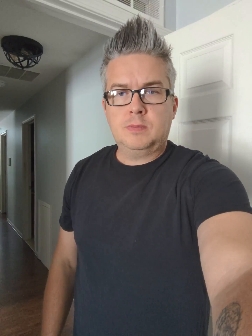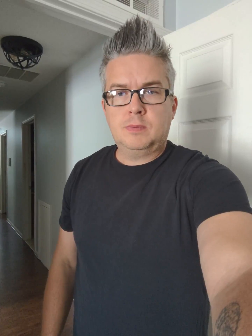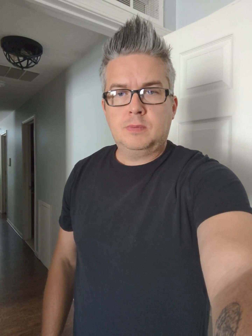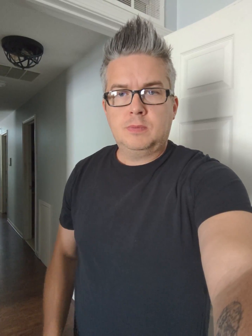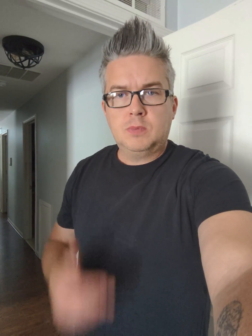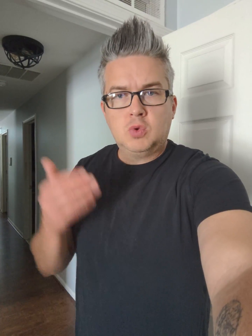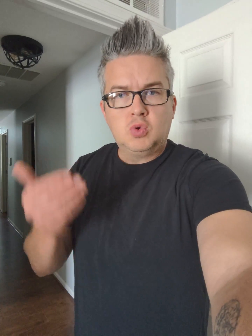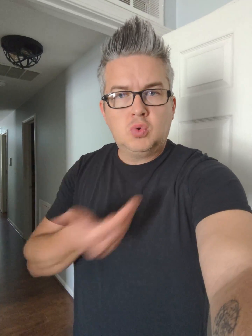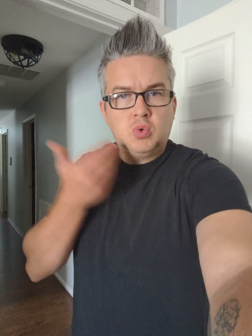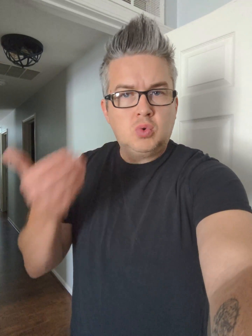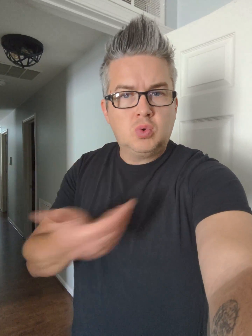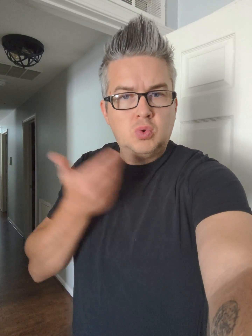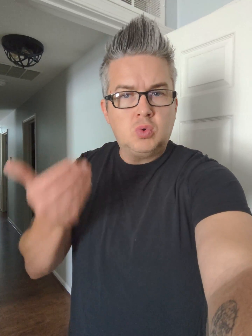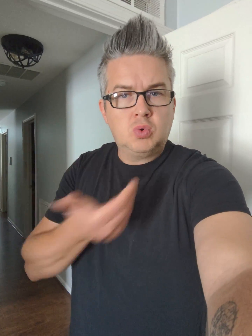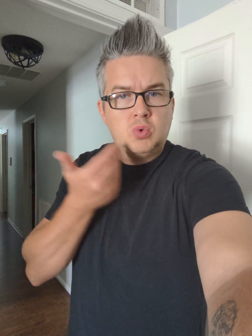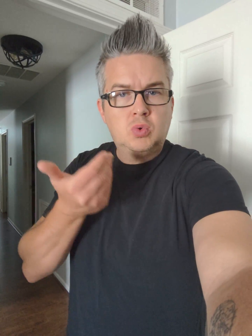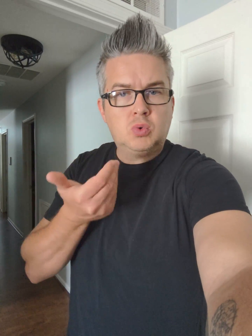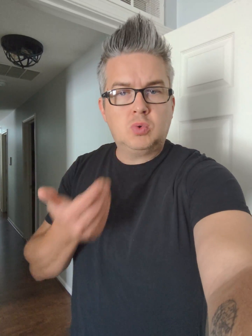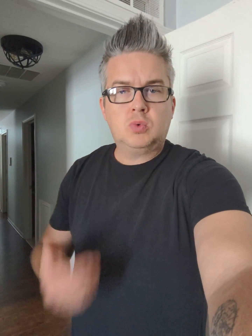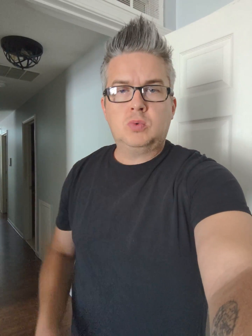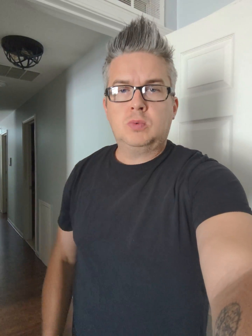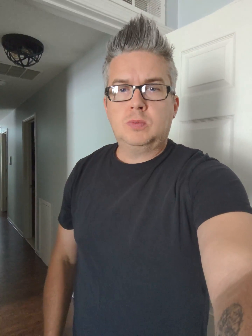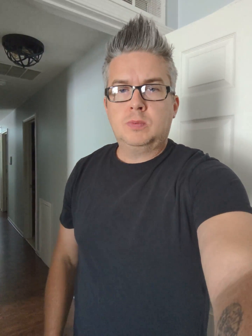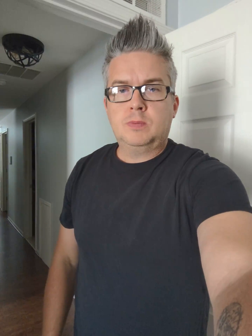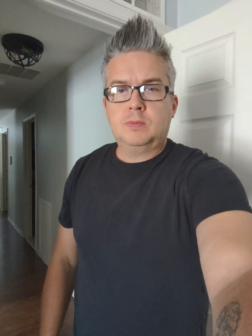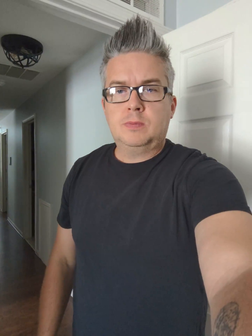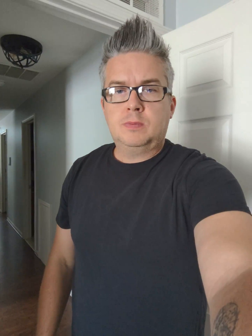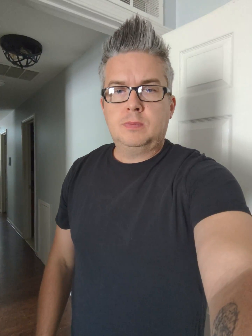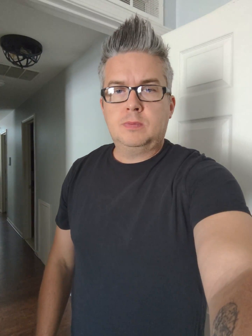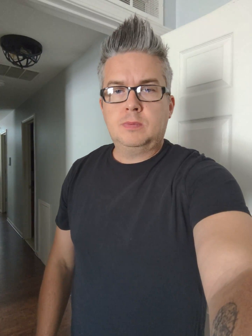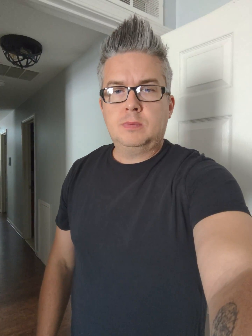new